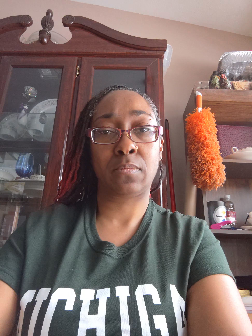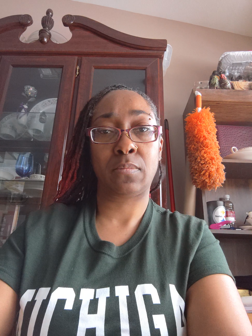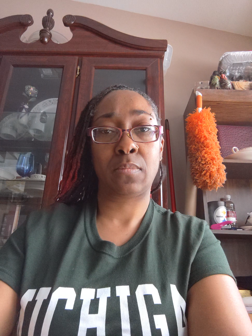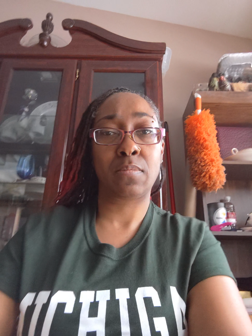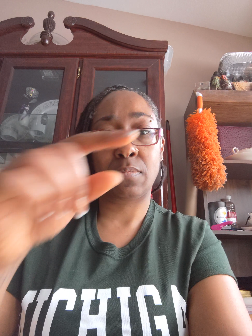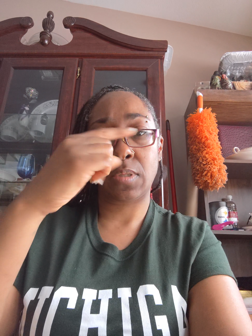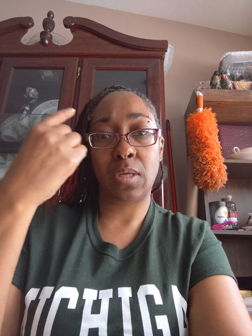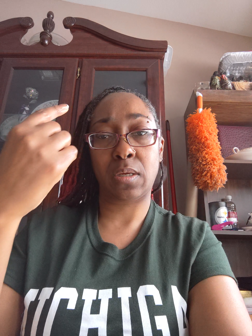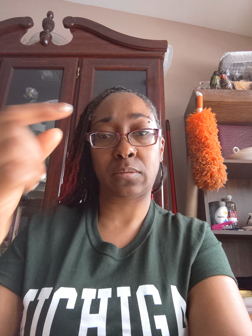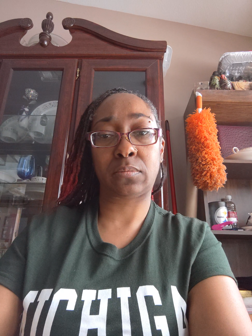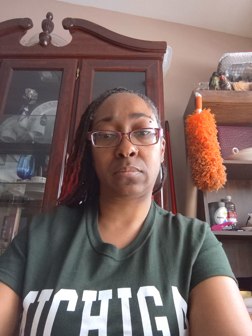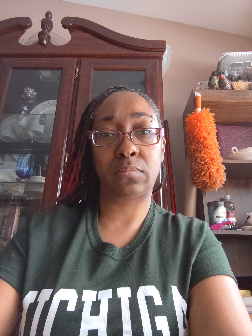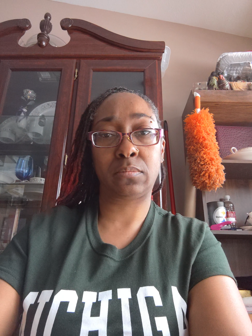black